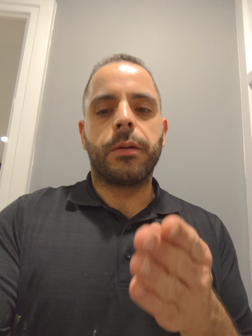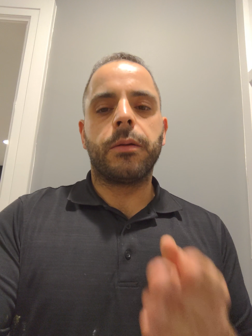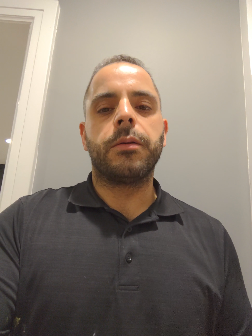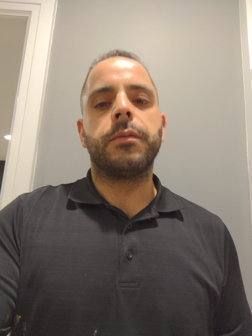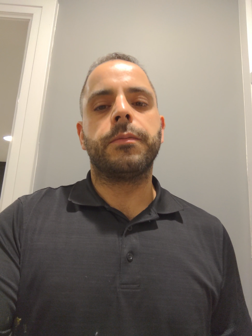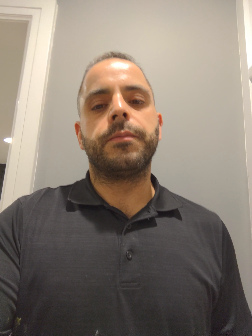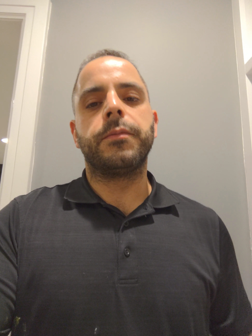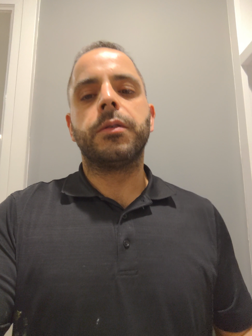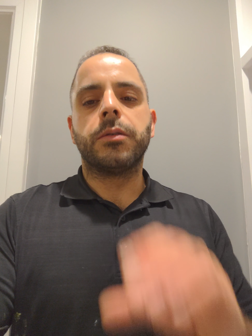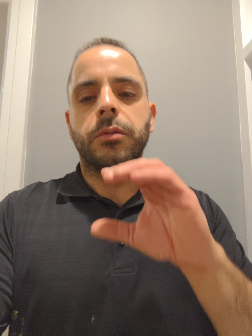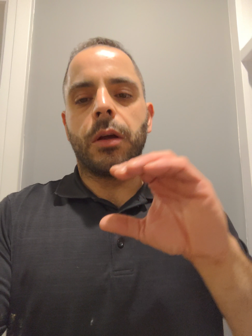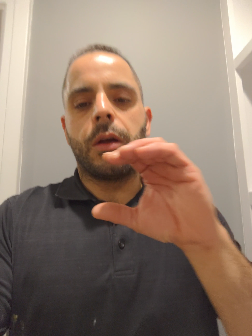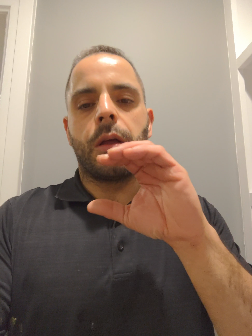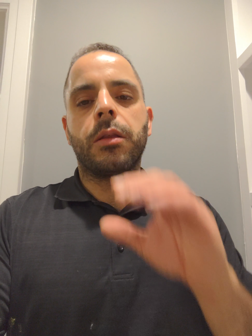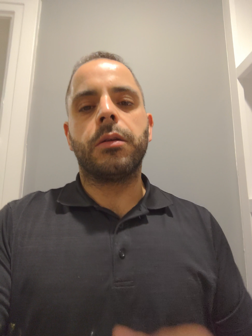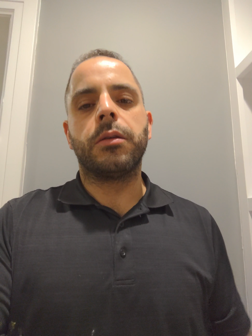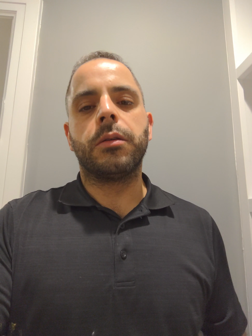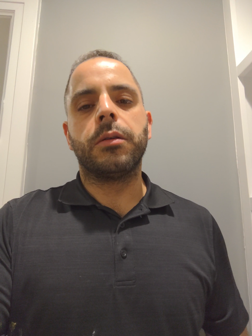chocolate